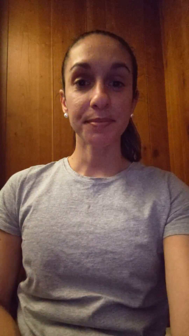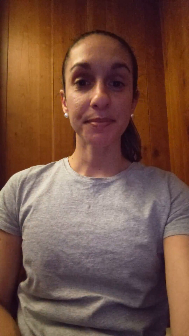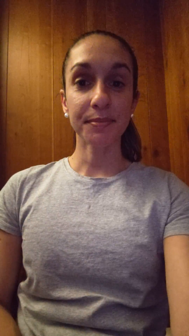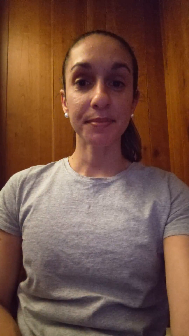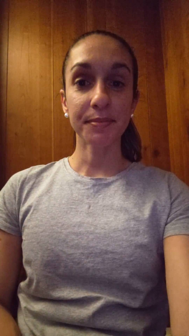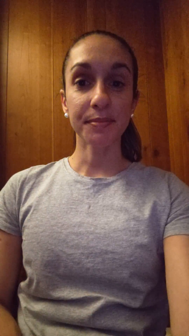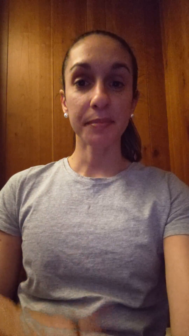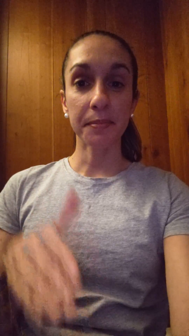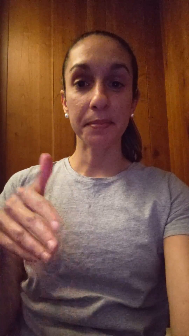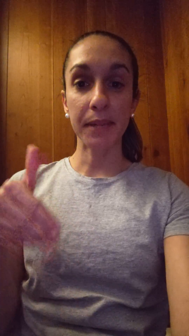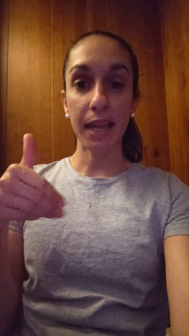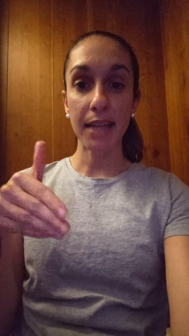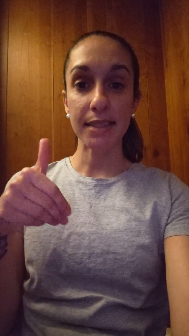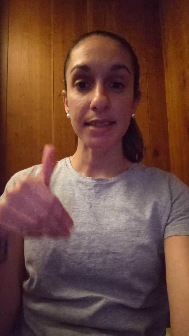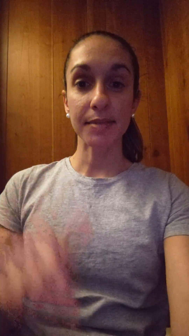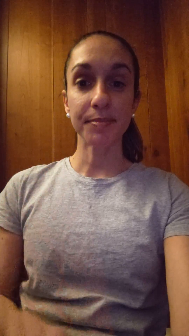pants